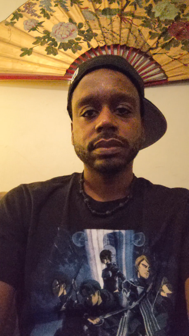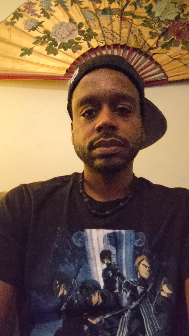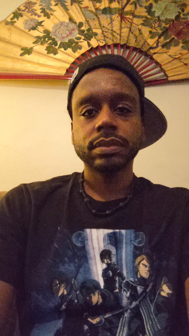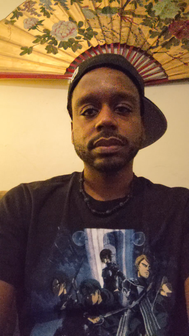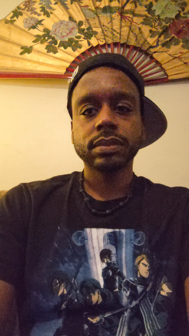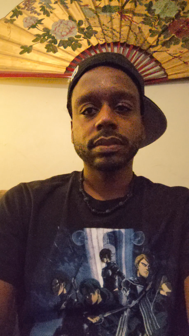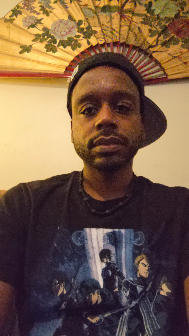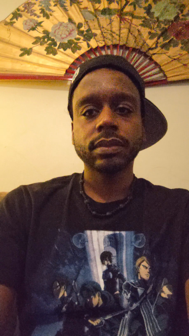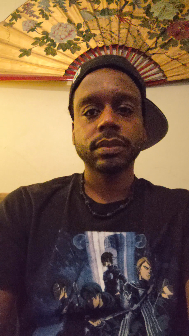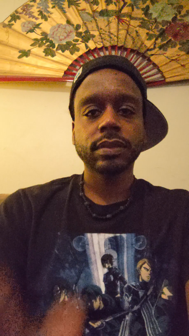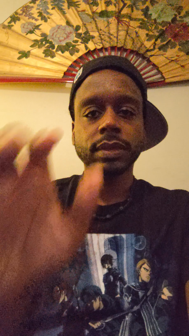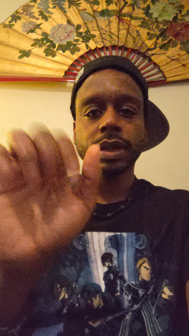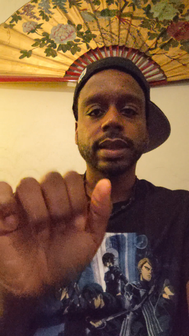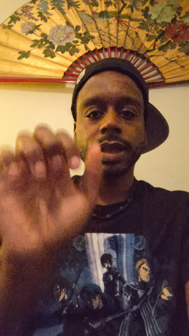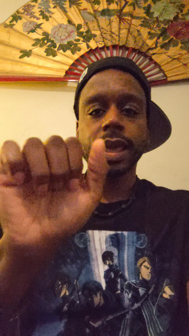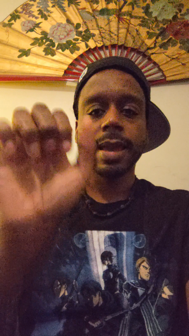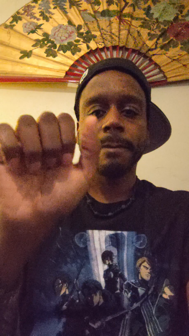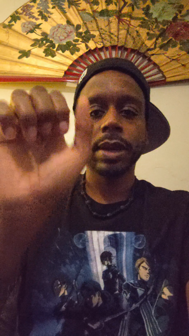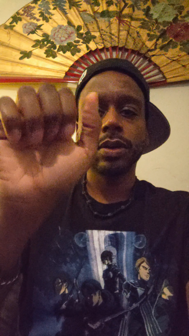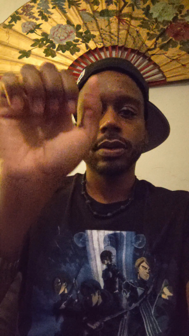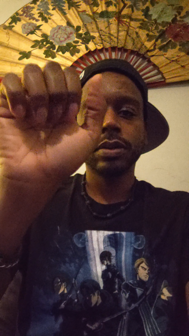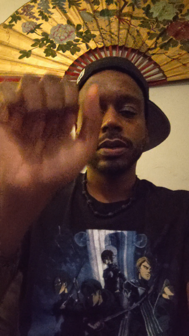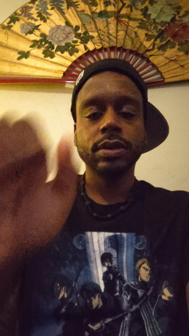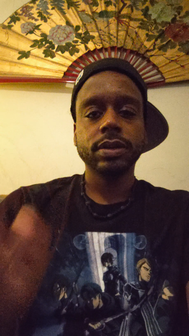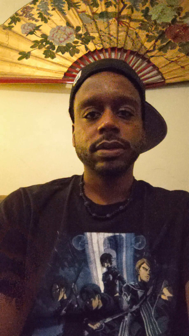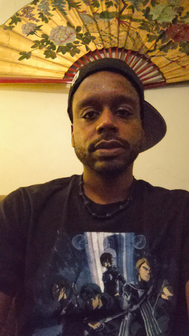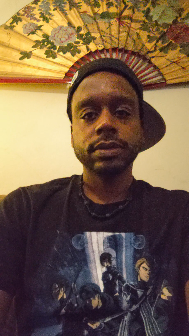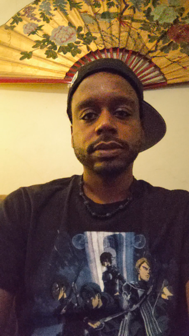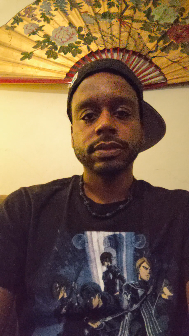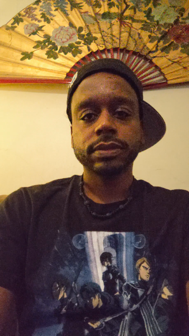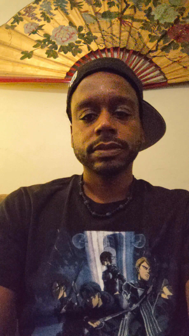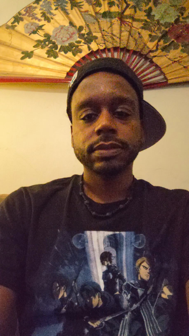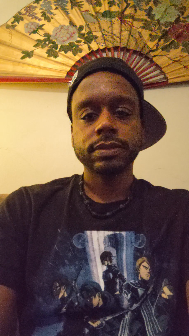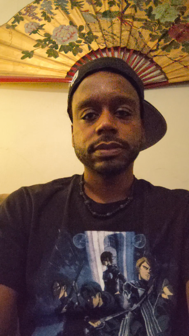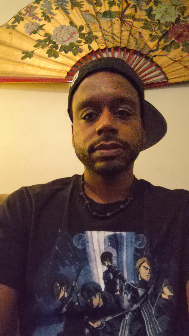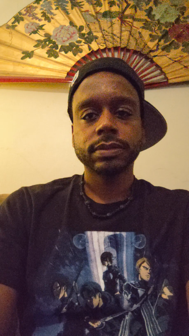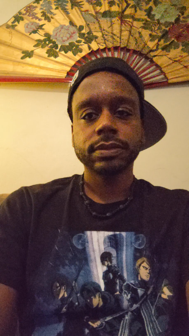ladder